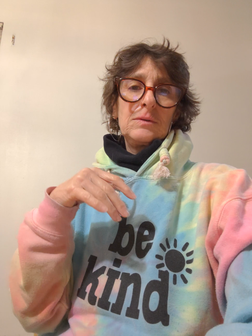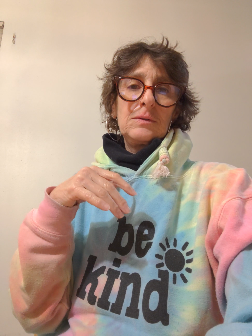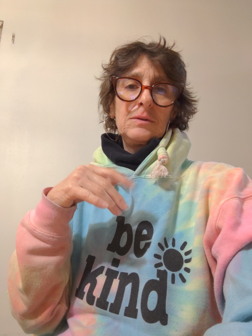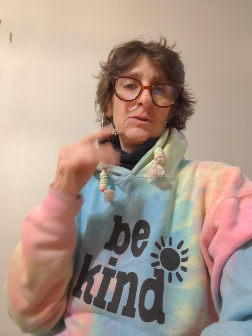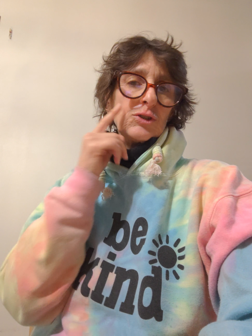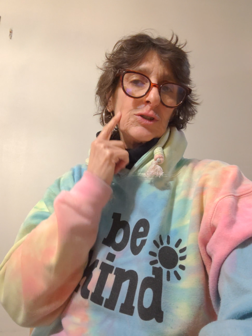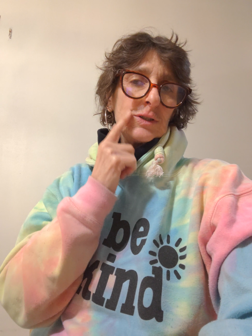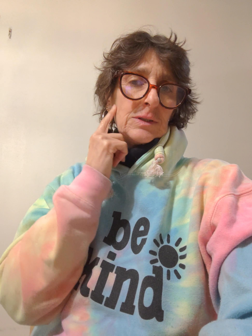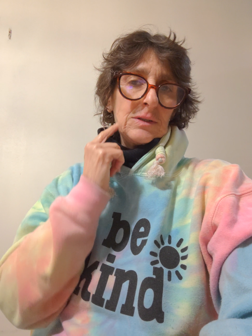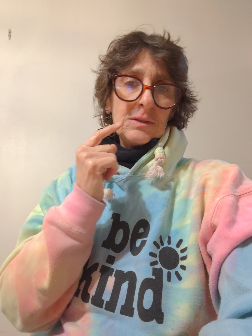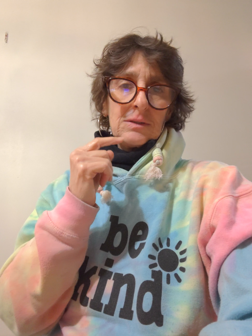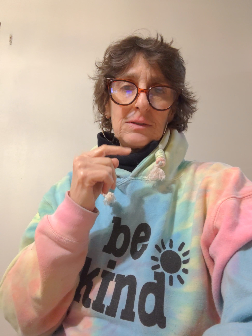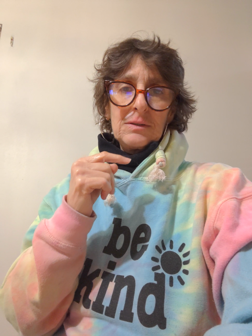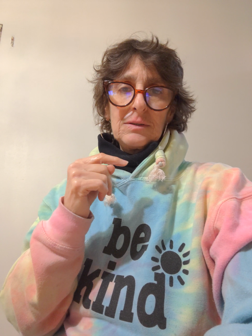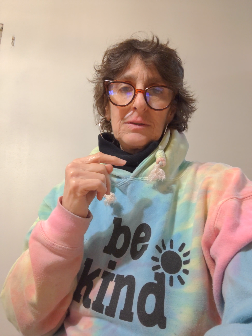cheek